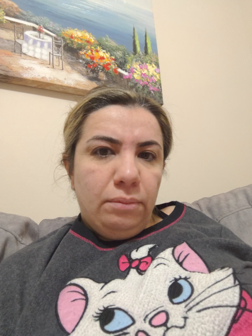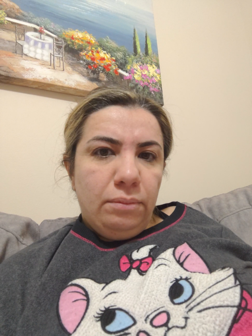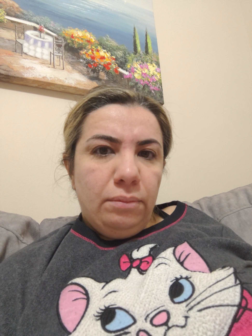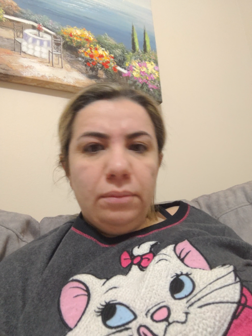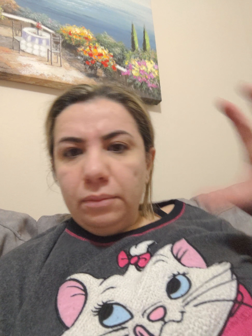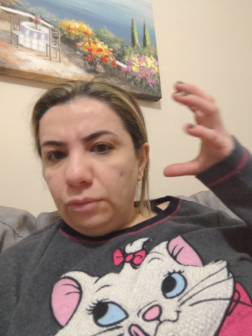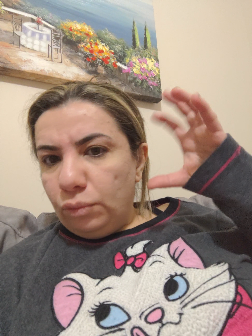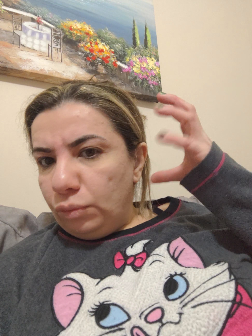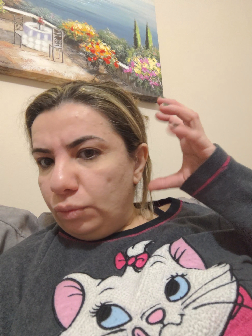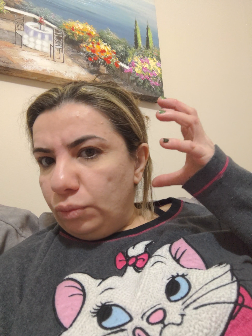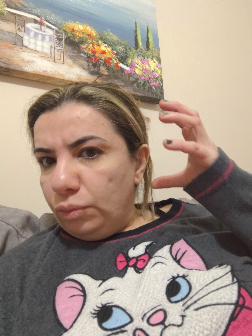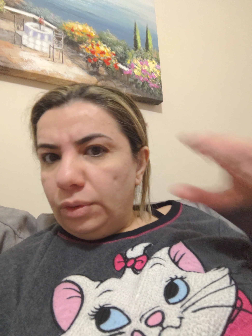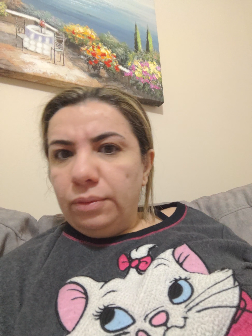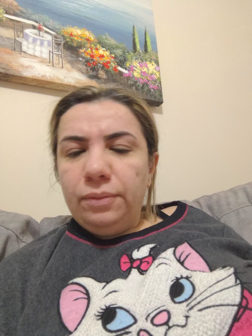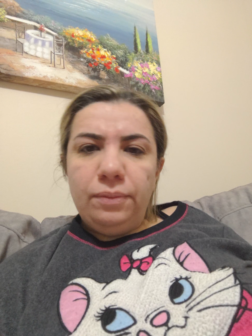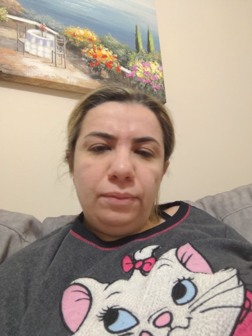radio